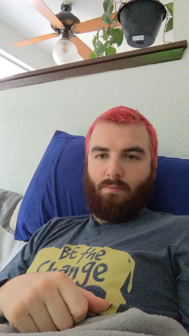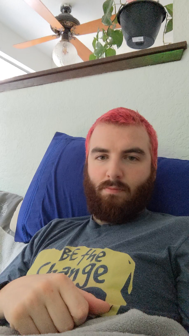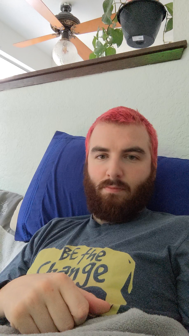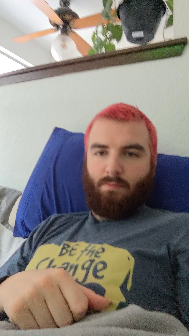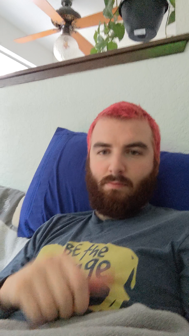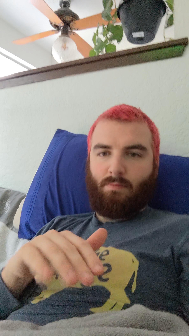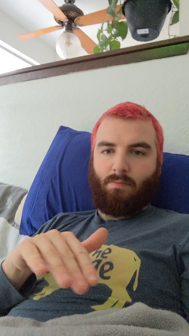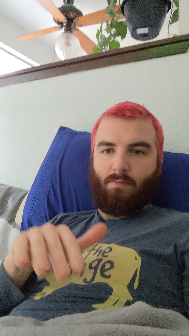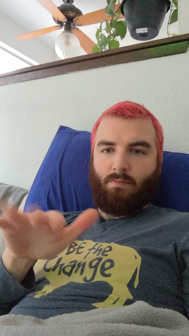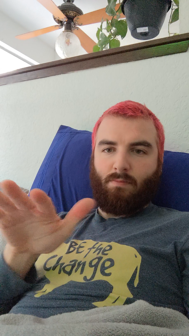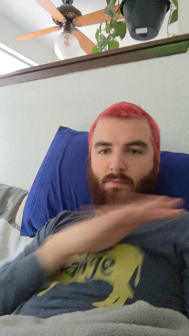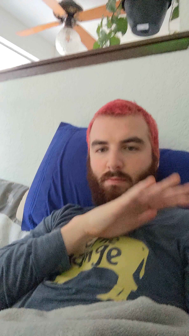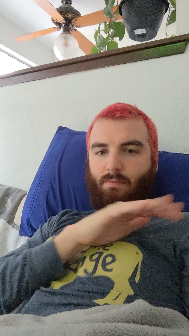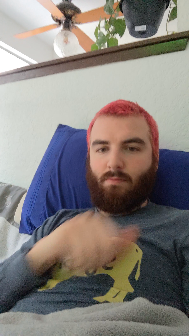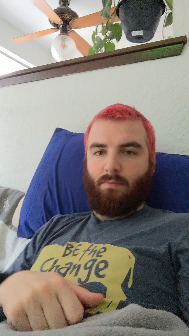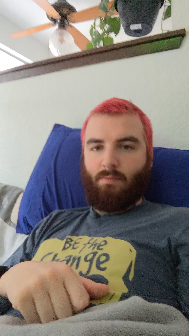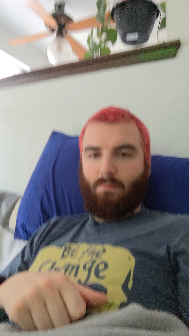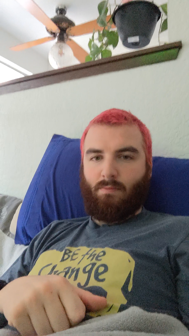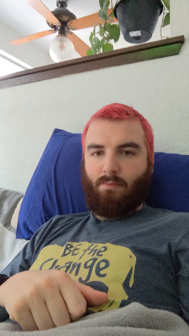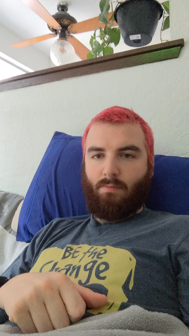full